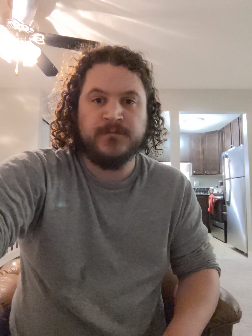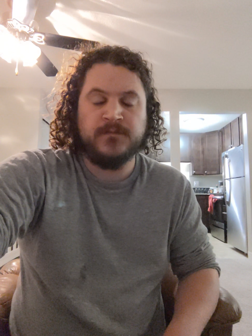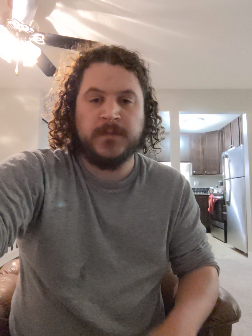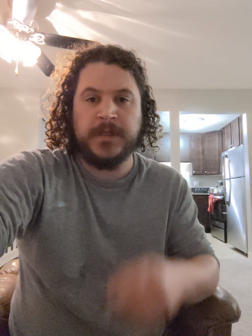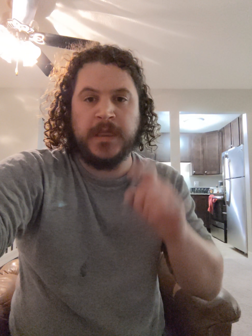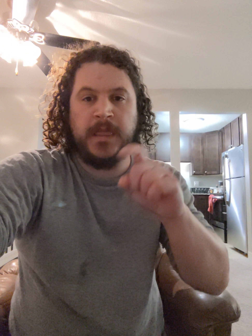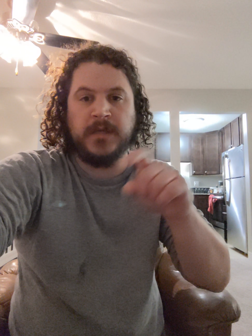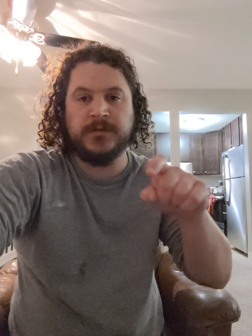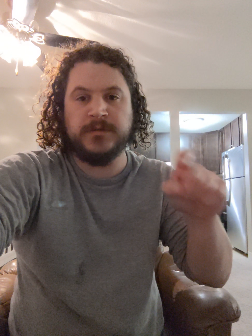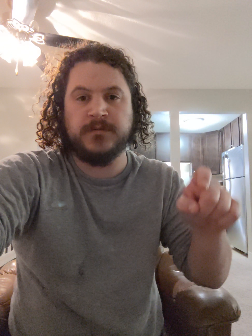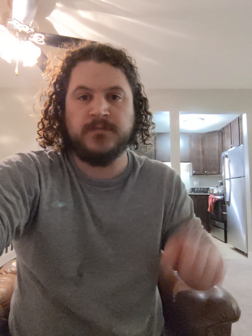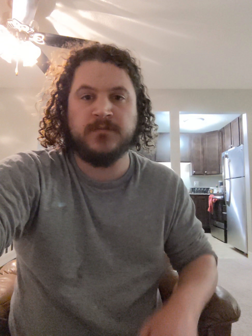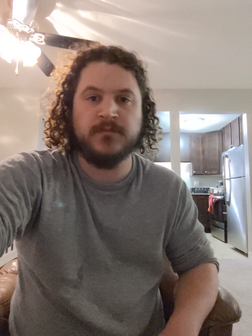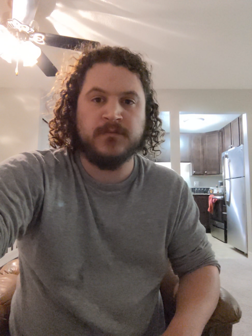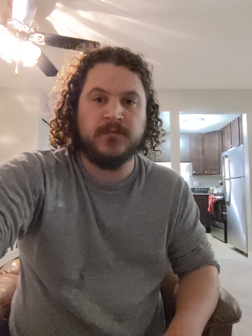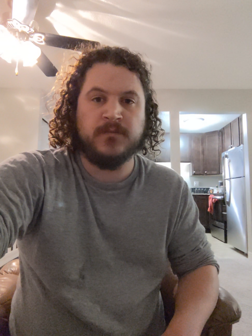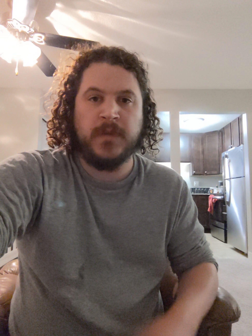closet